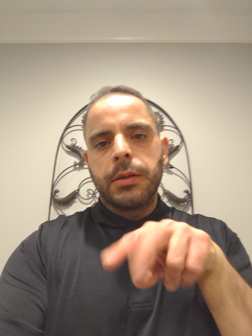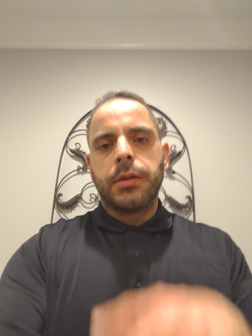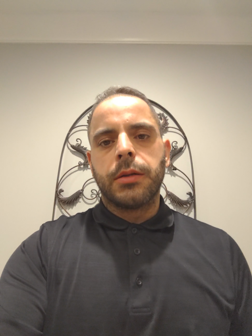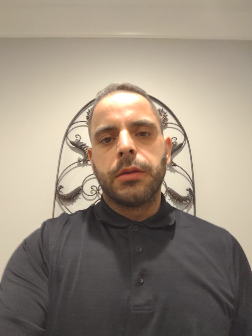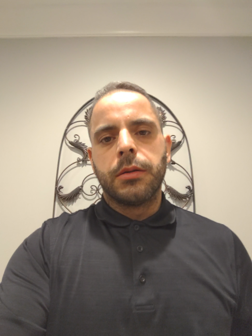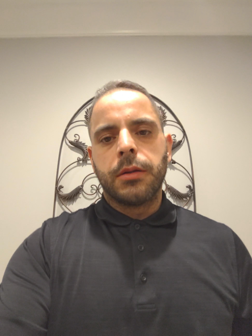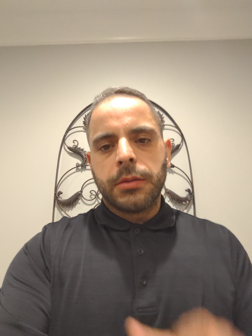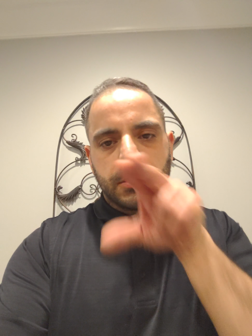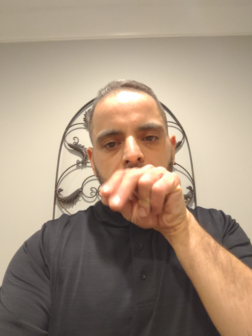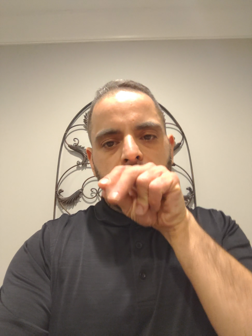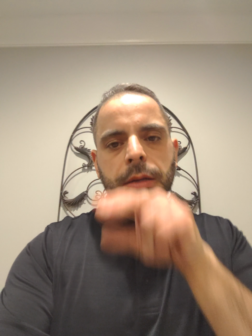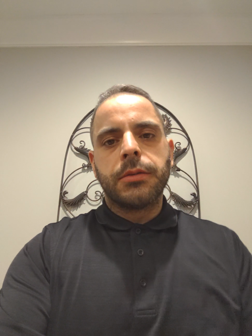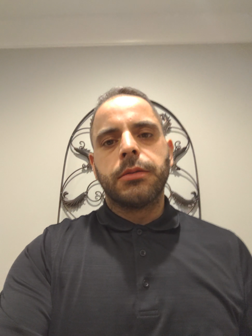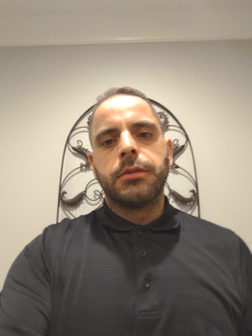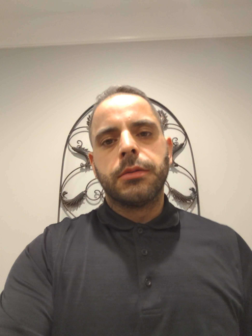duck